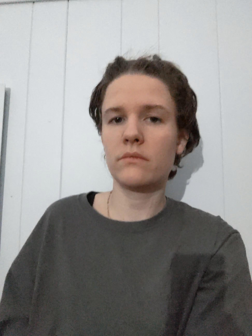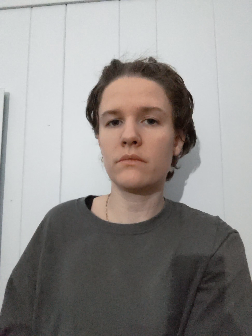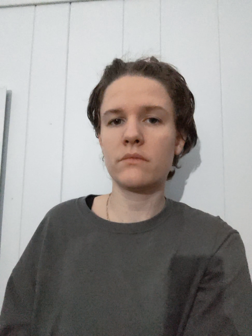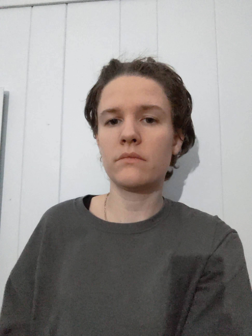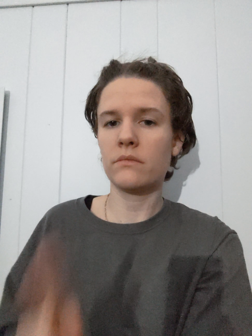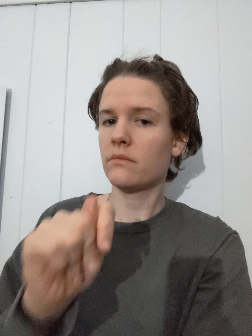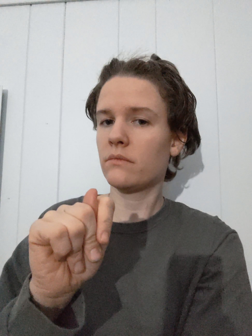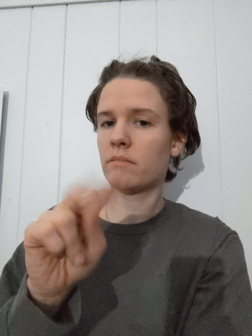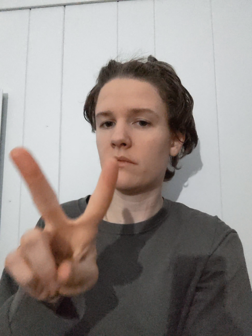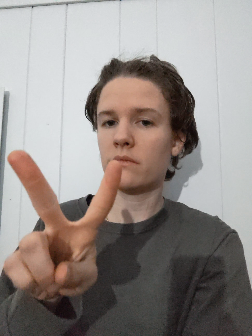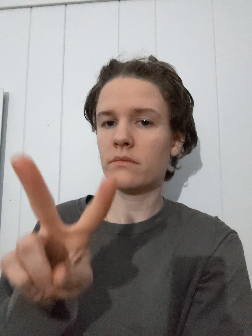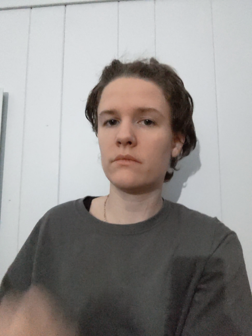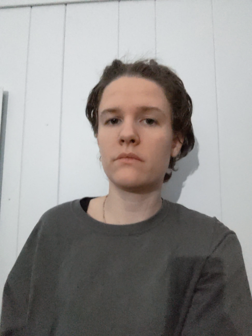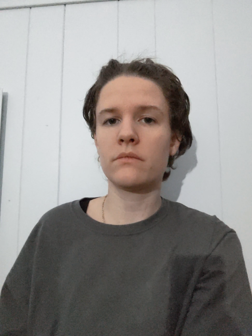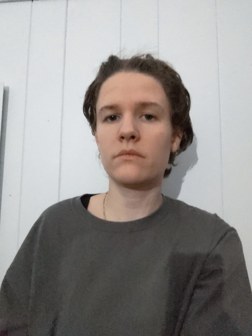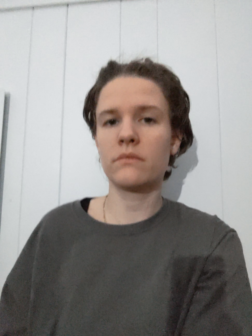TV